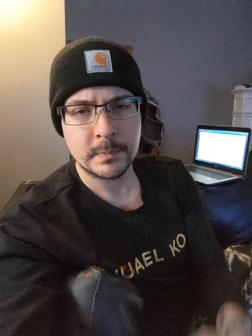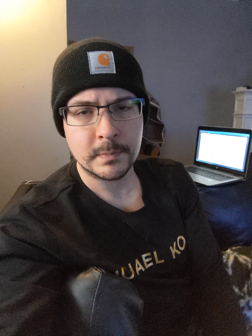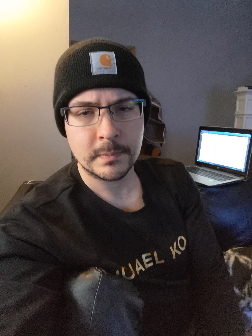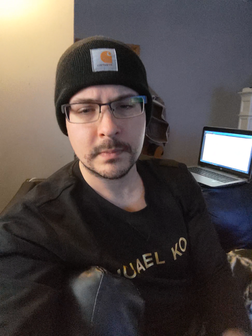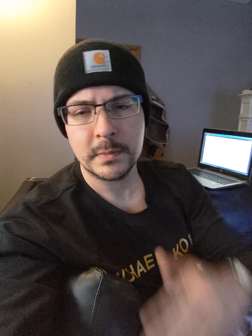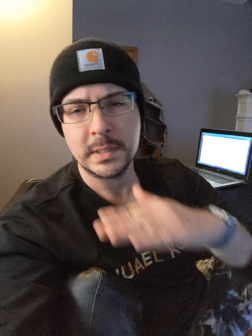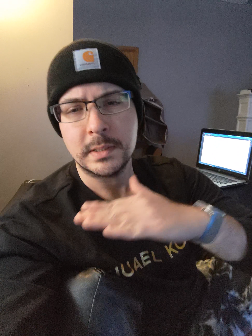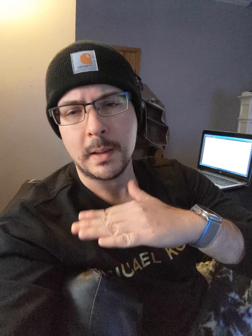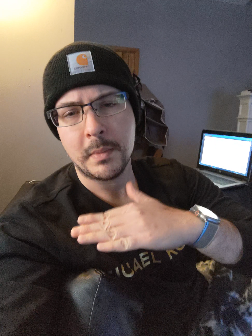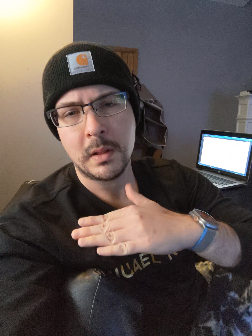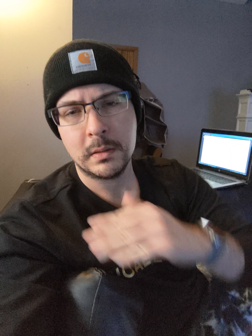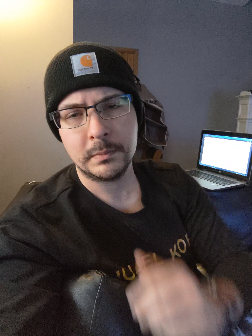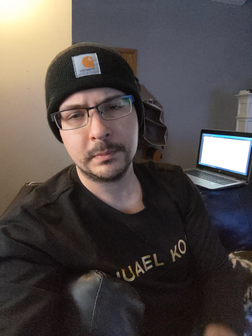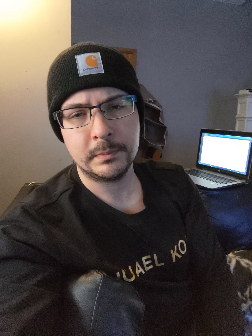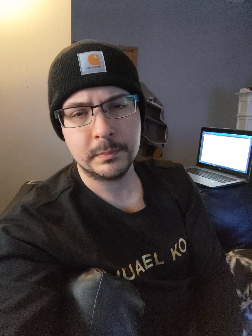table